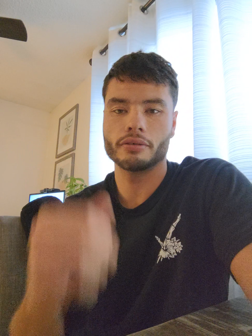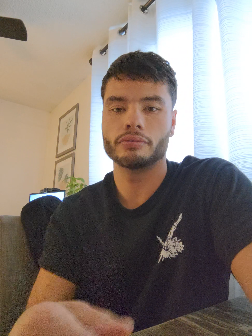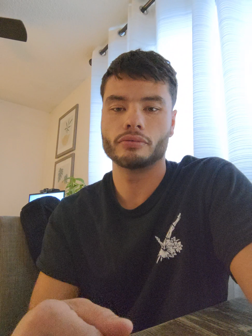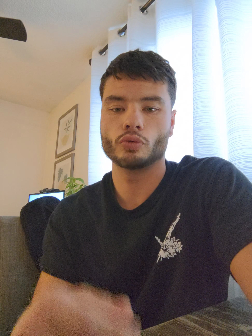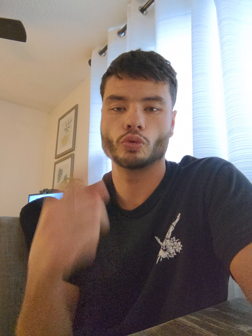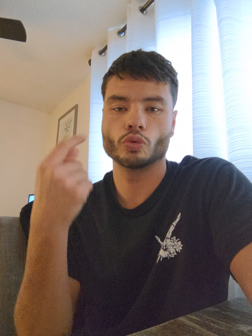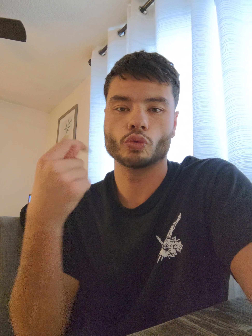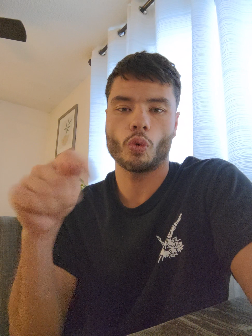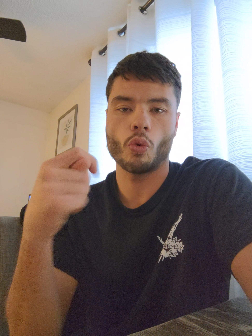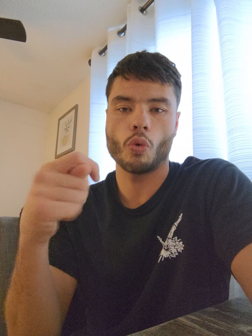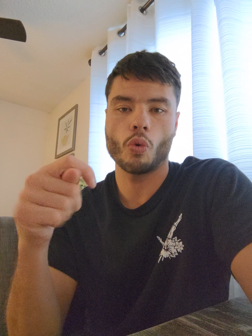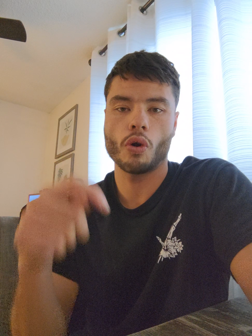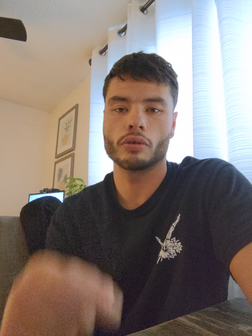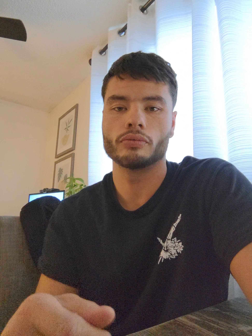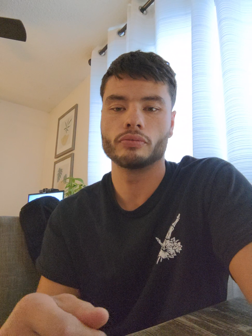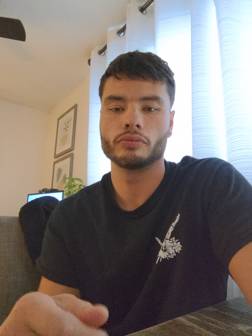toy